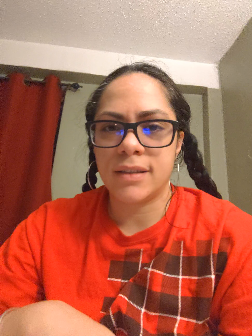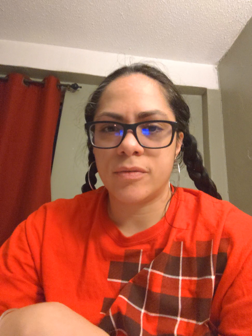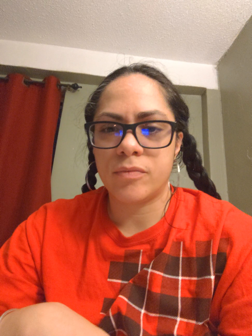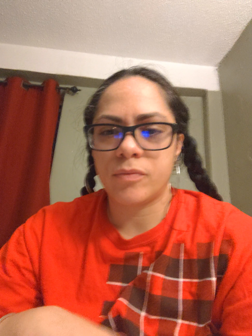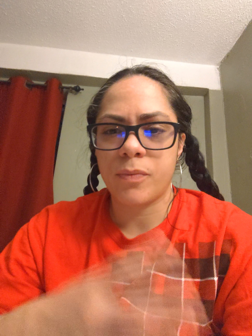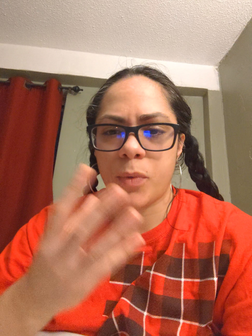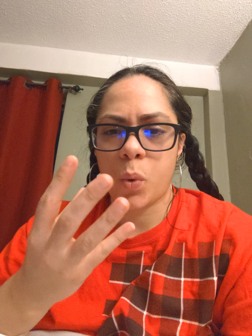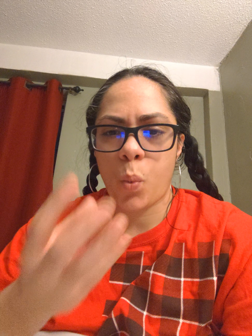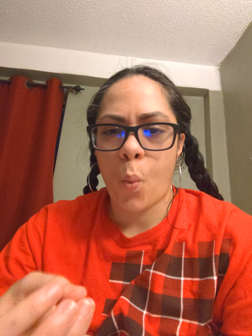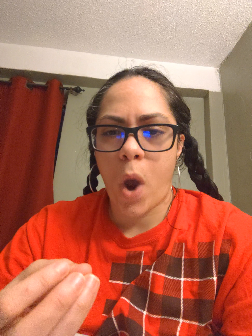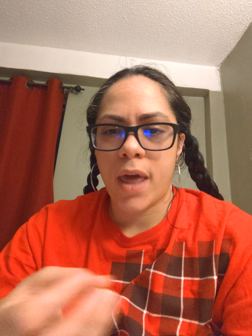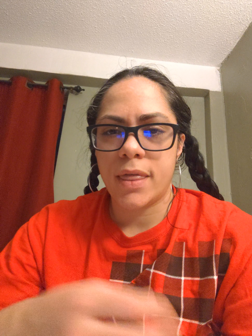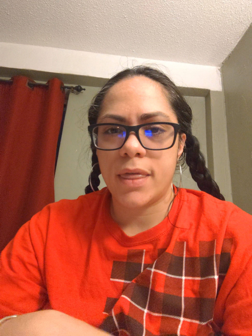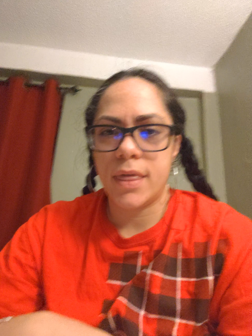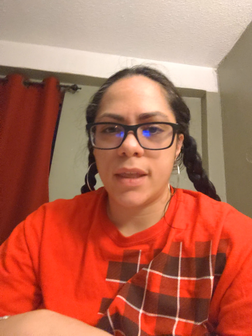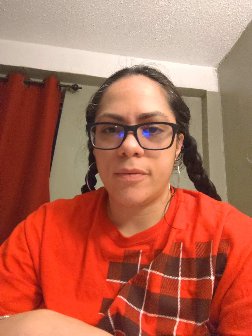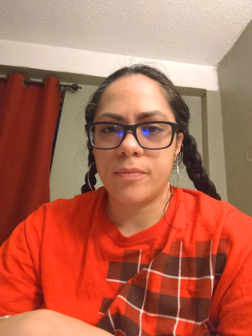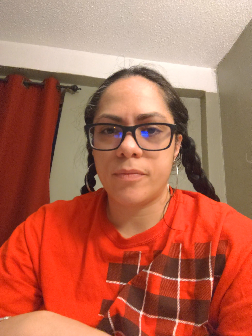wet